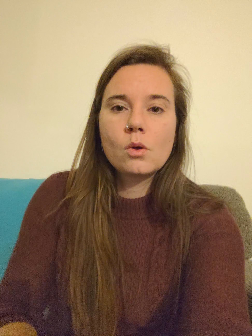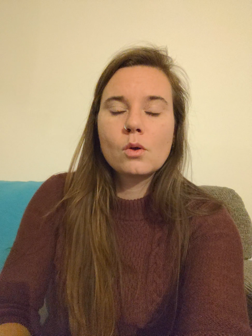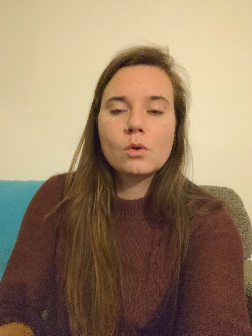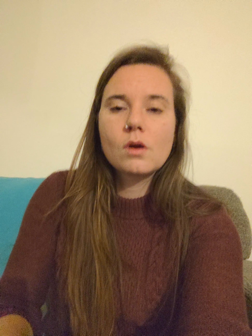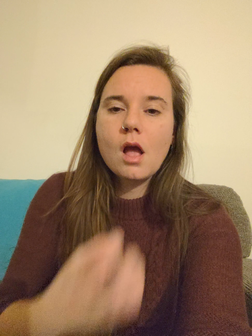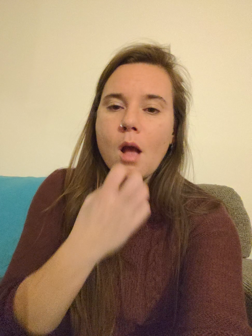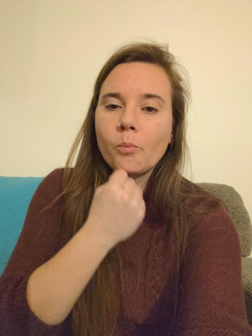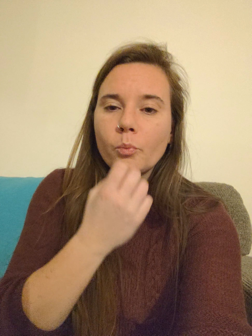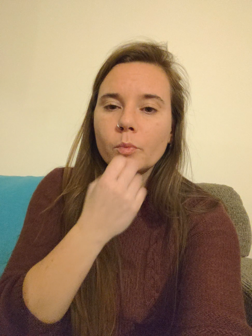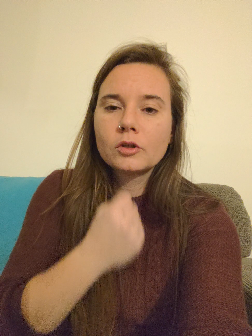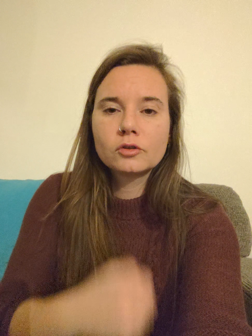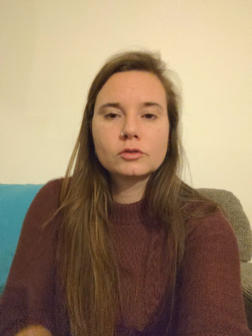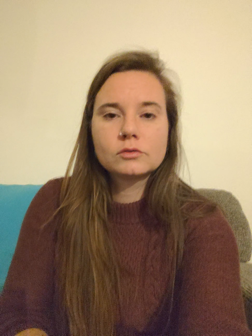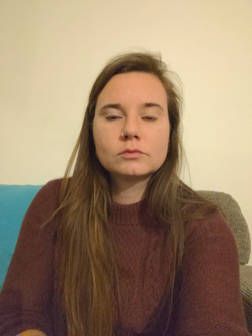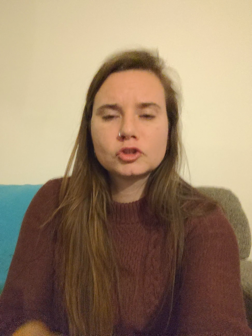underwear